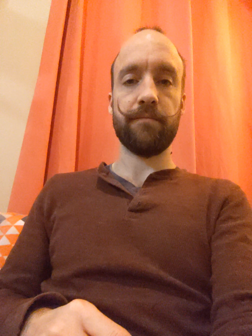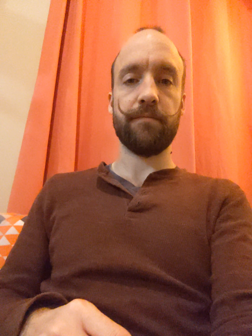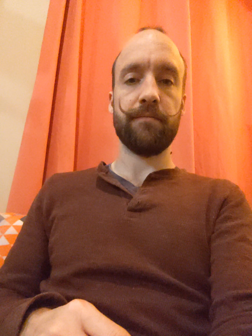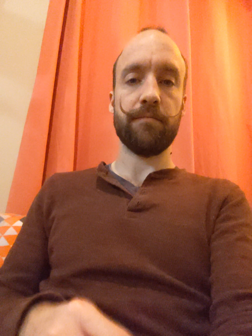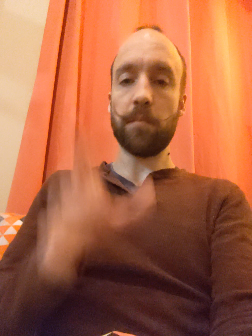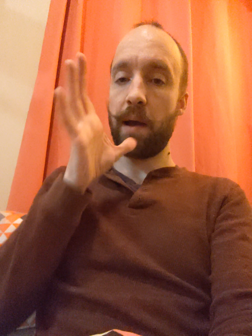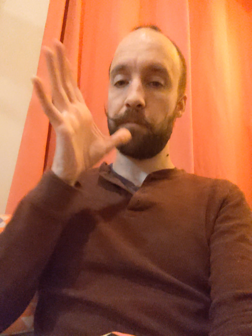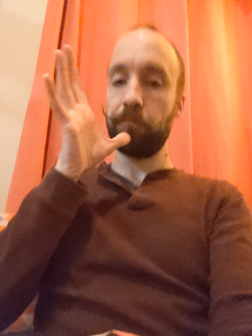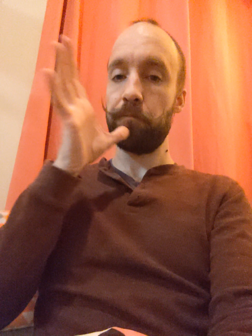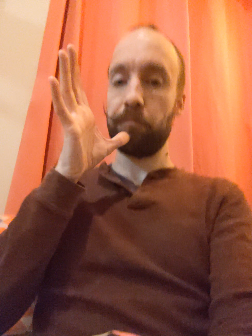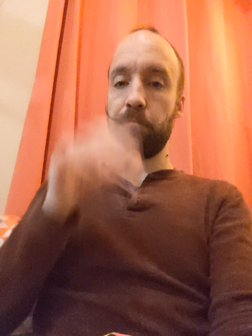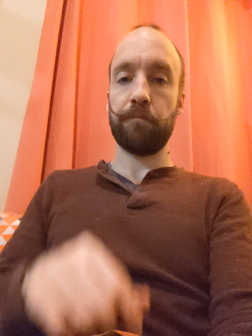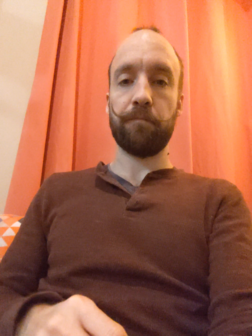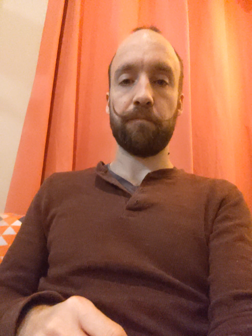mom